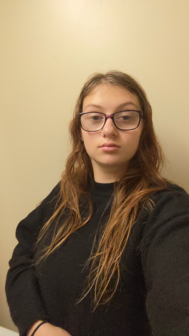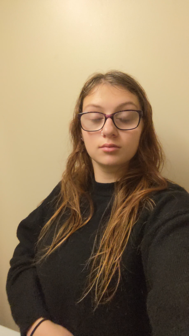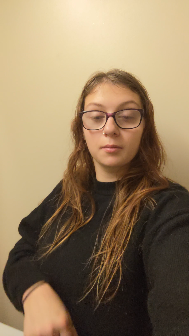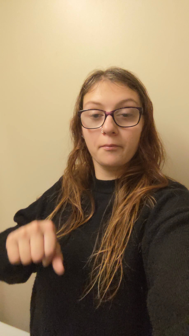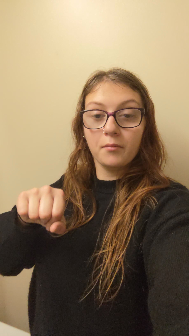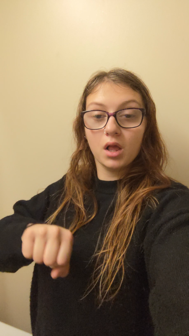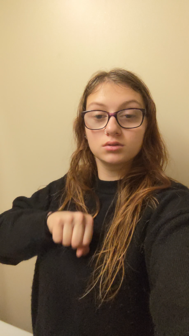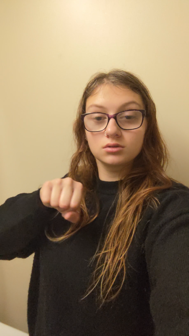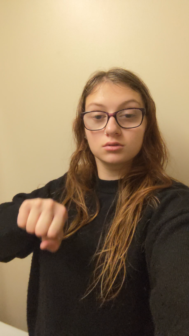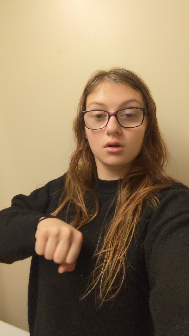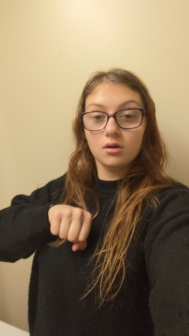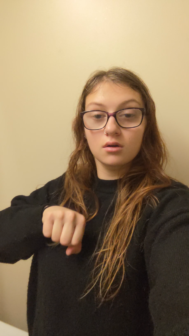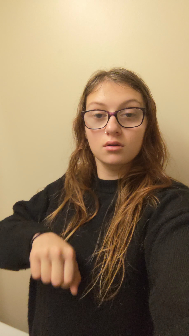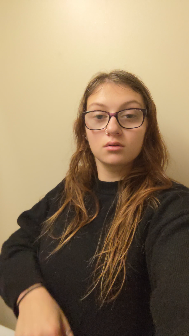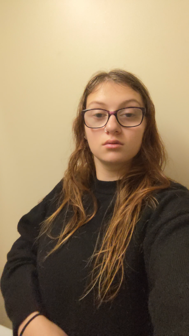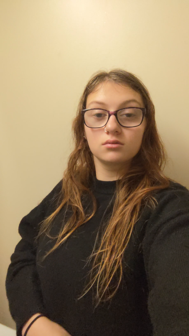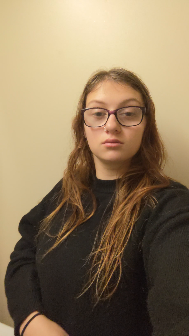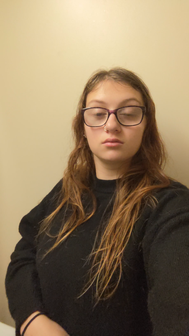bicycle